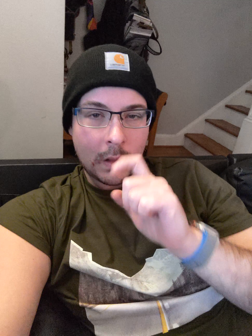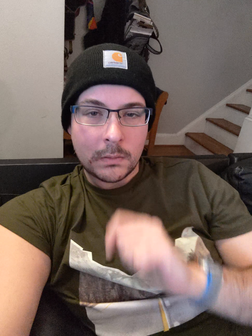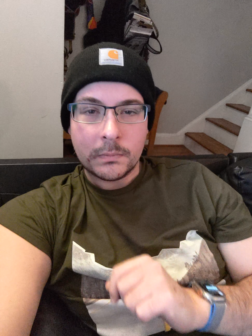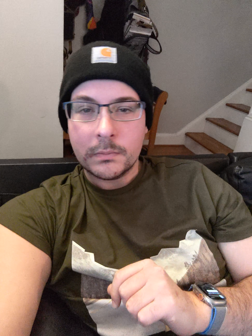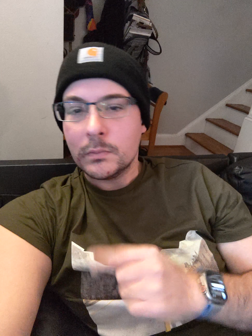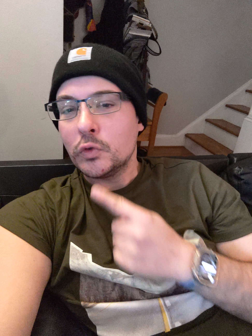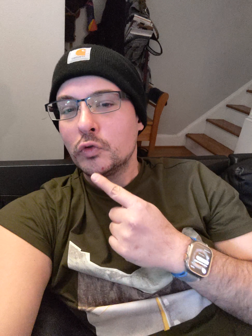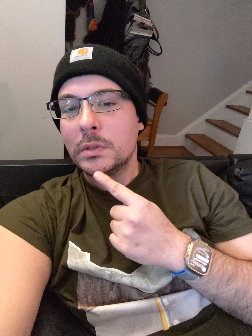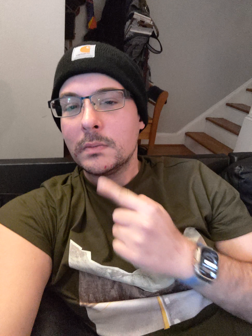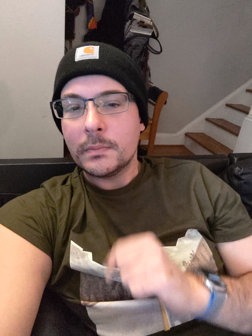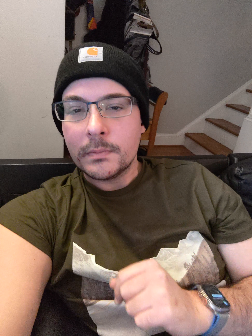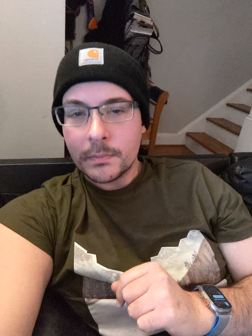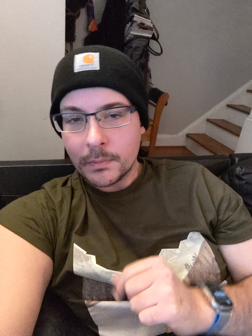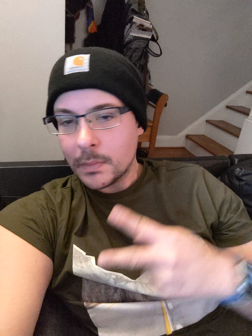chin